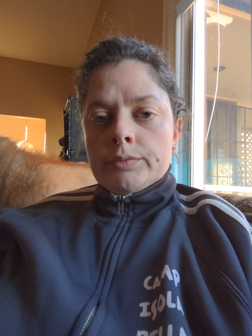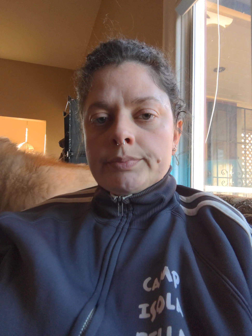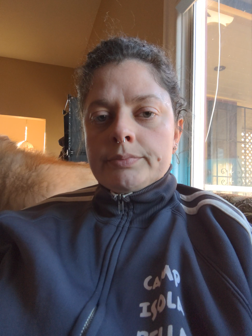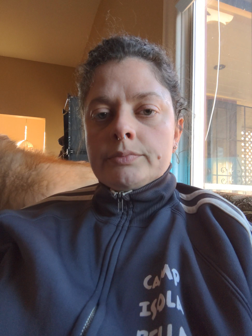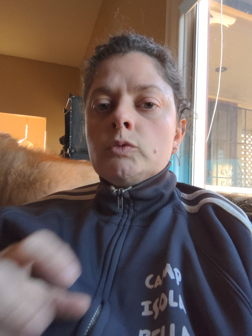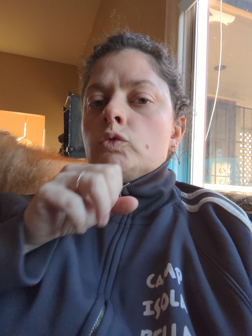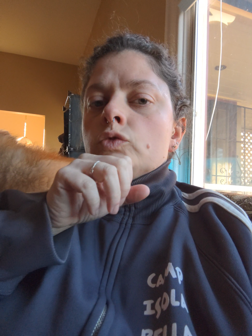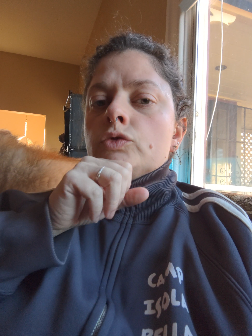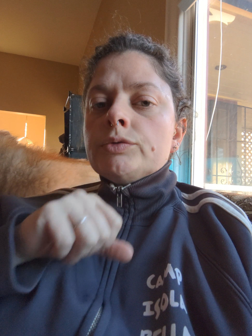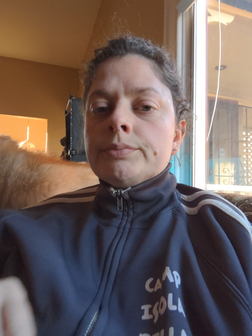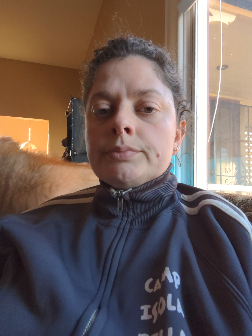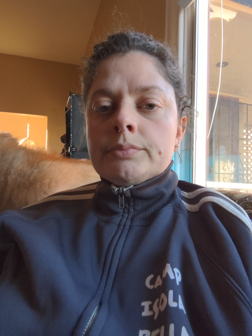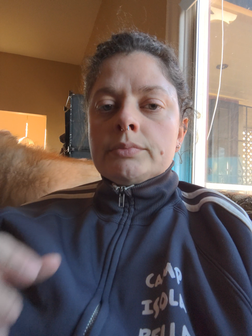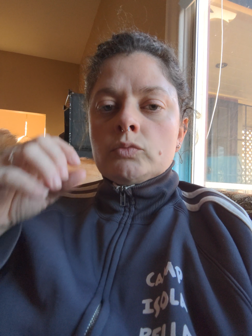orange